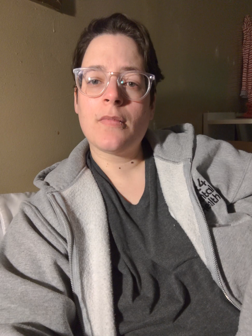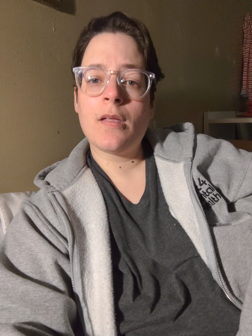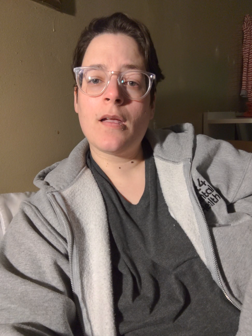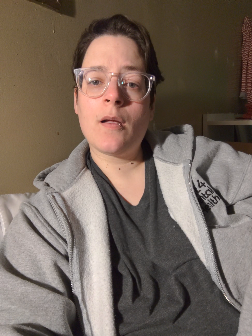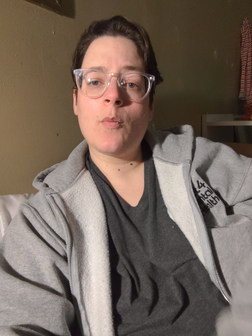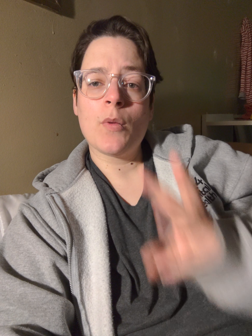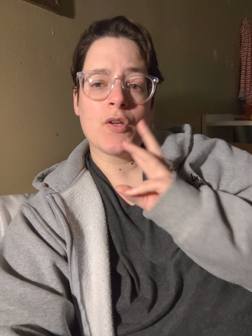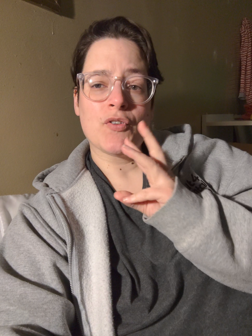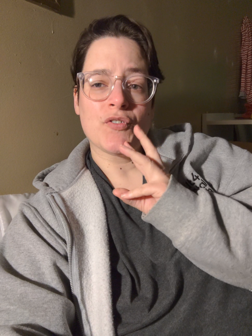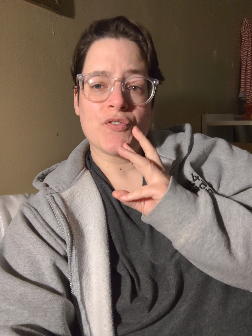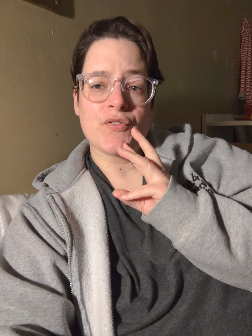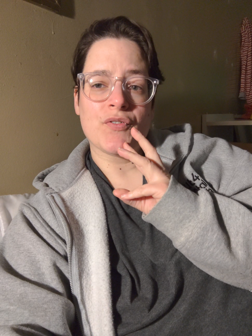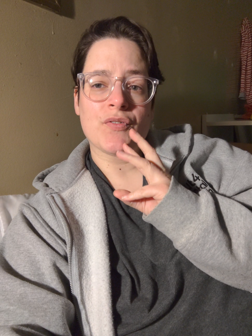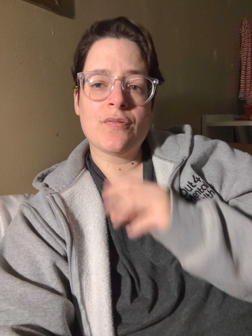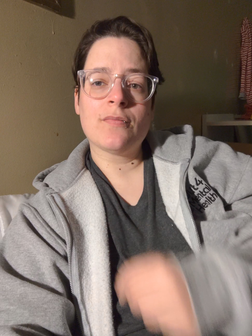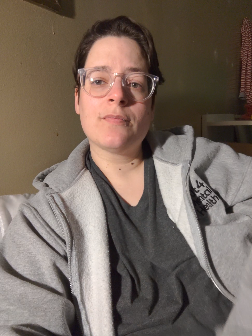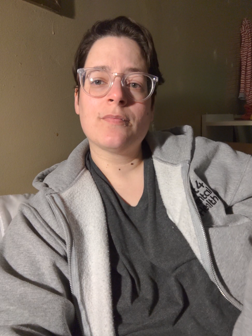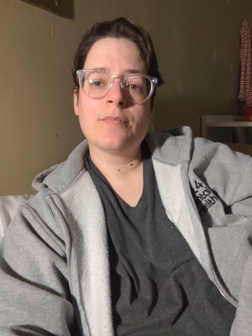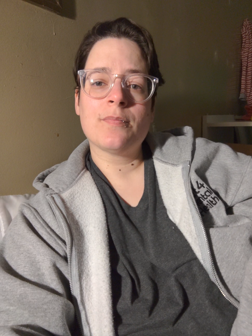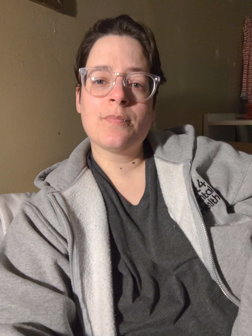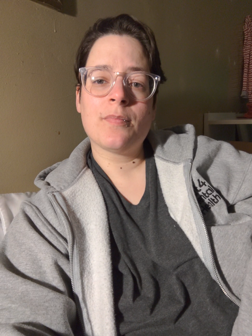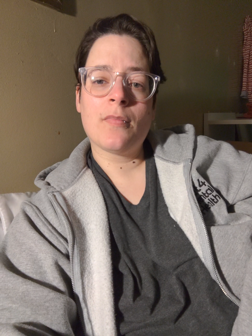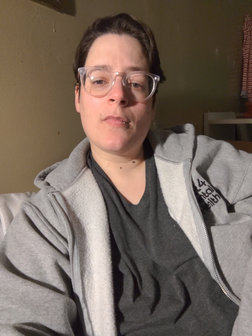water